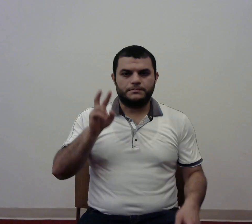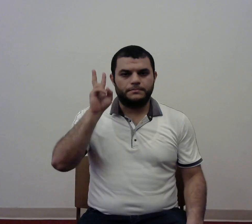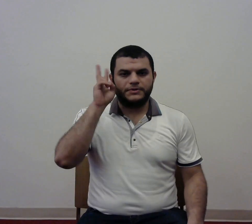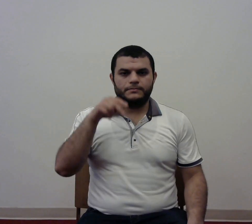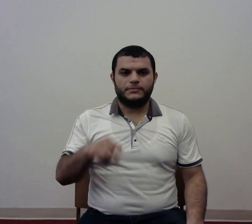bilmir